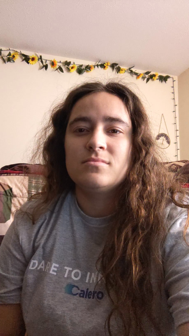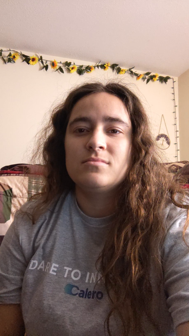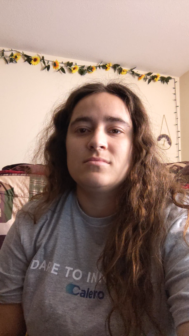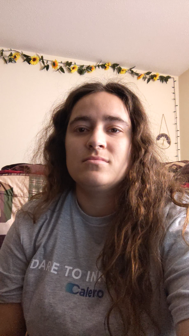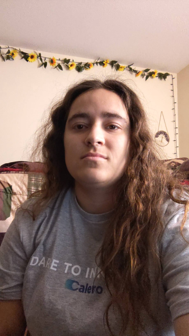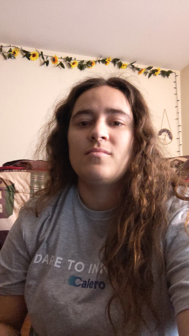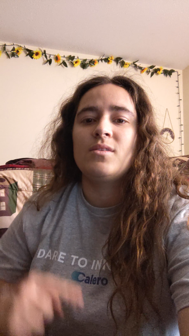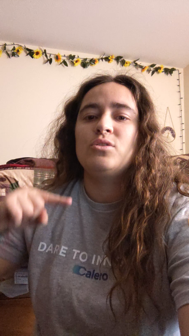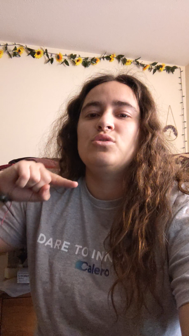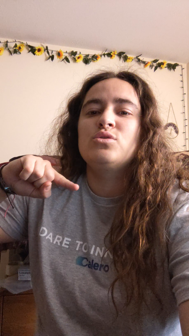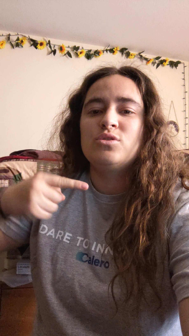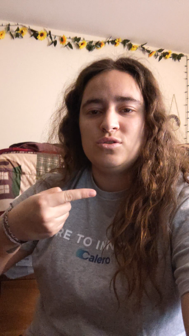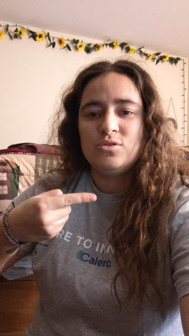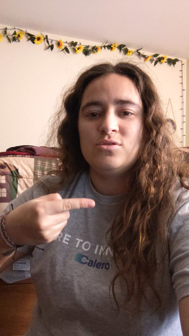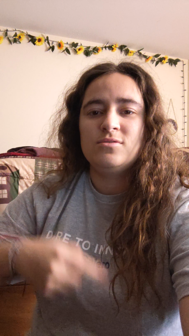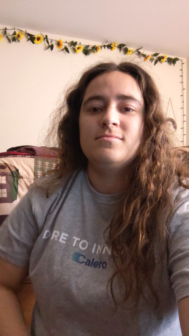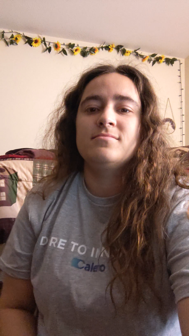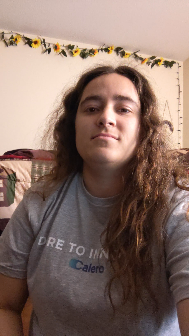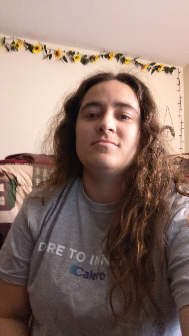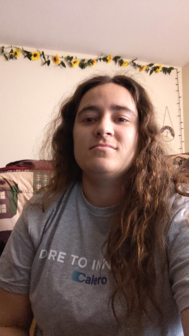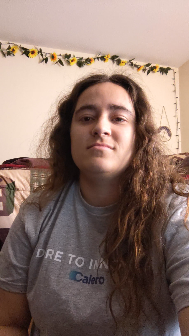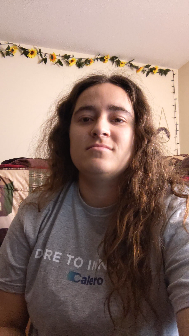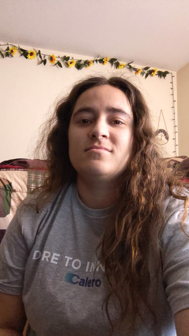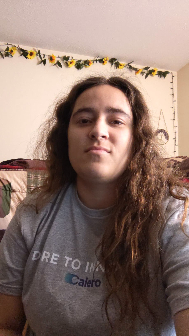hurt